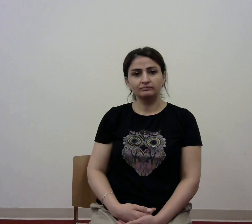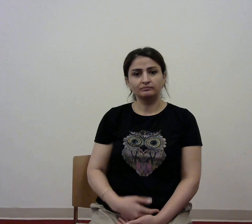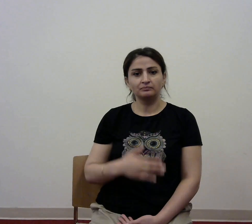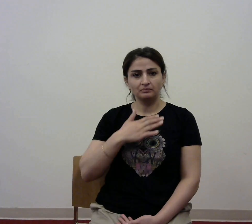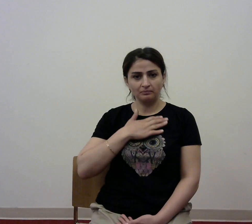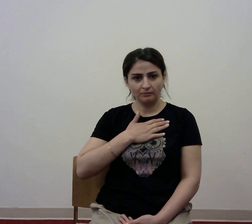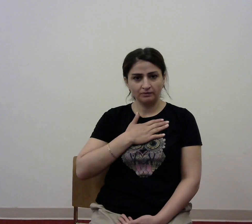mən